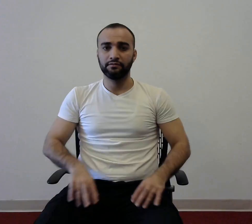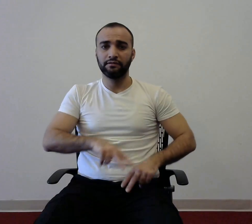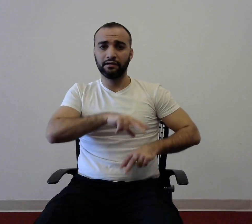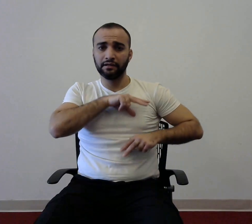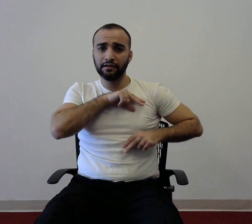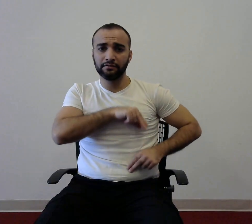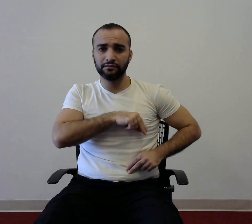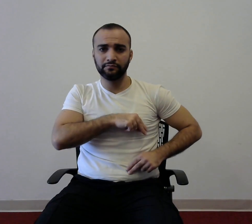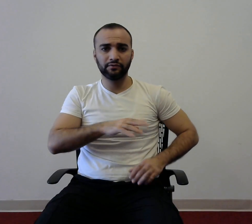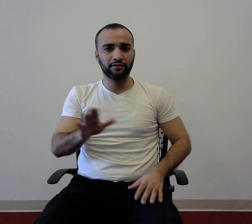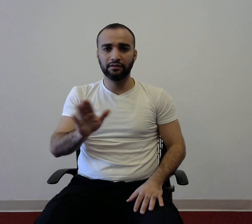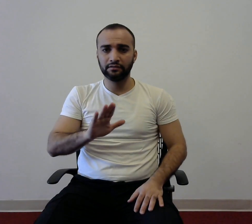zəhmət olmasa